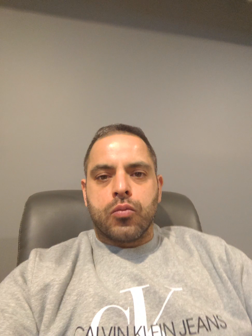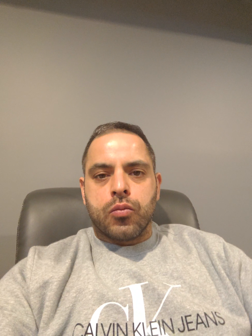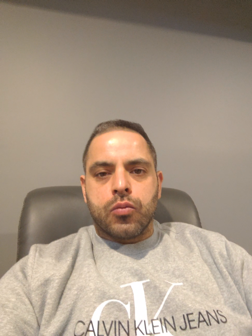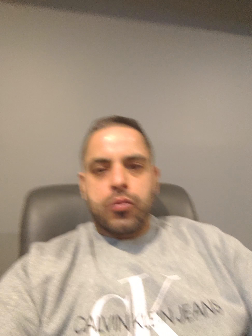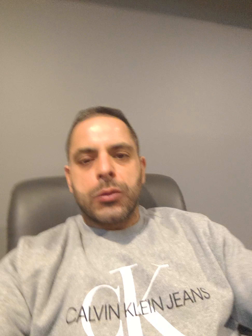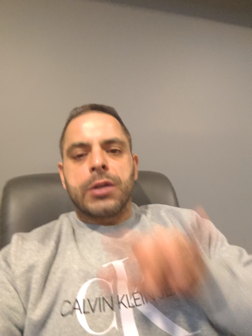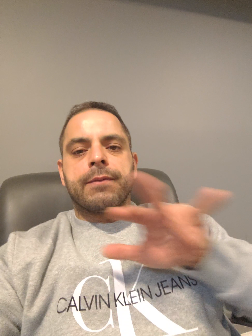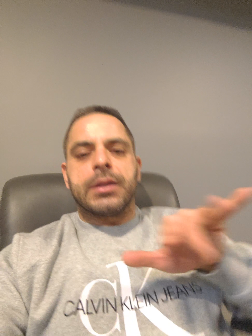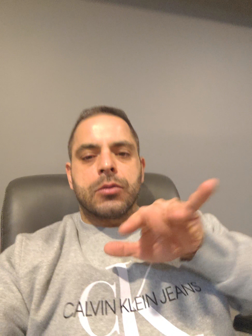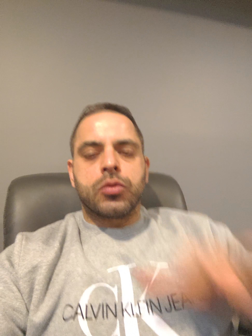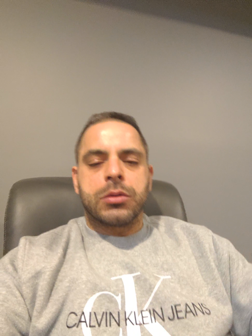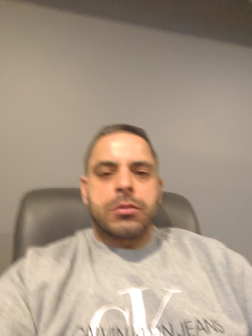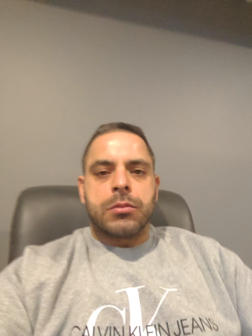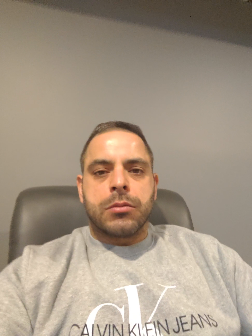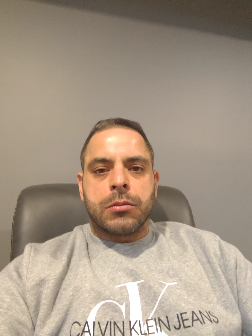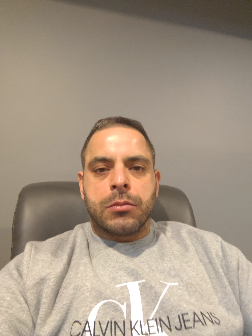finger